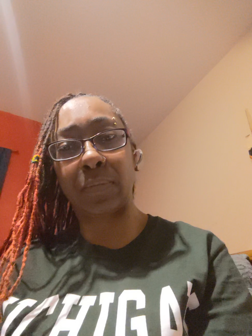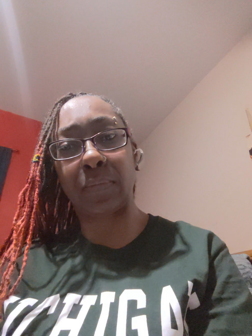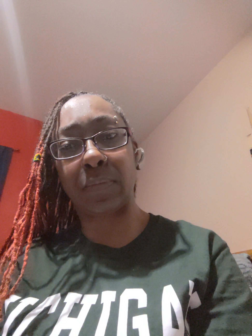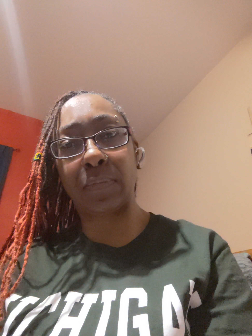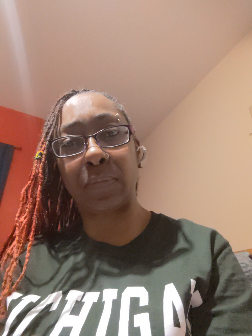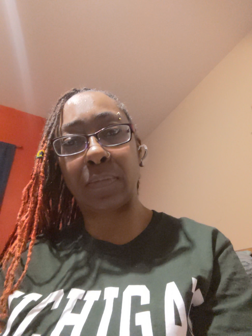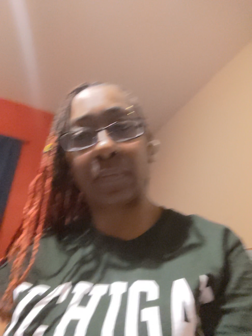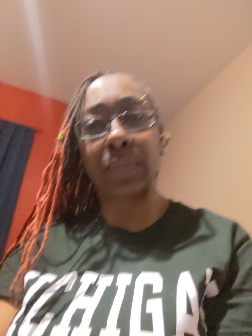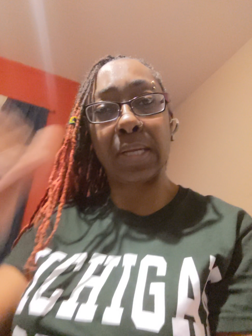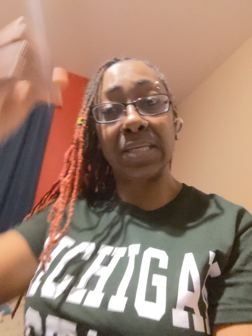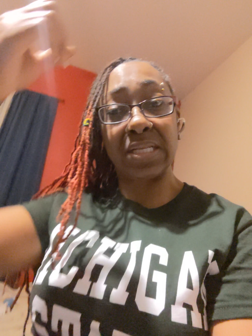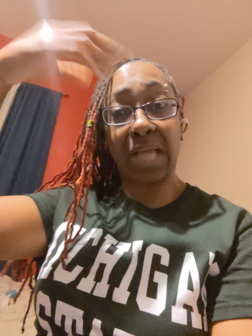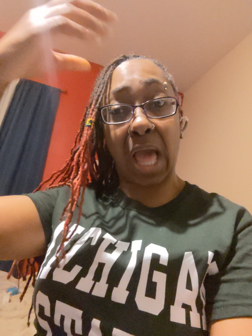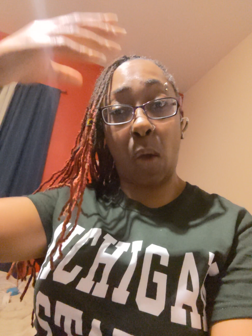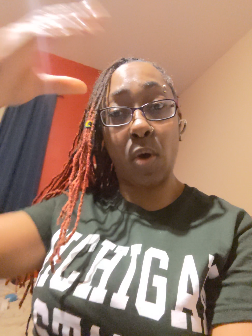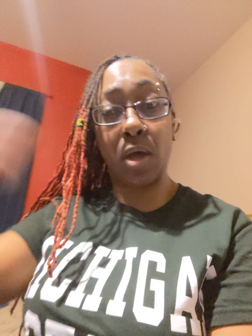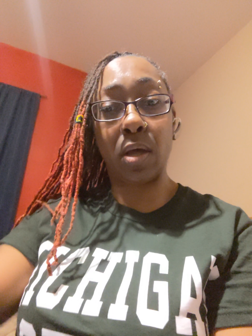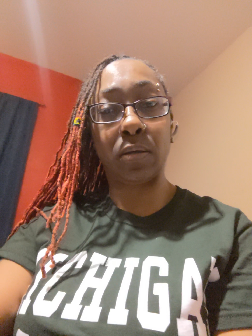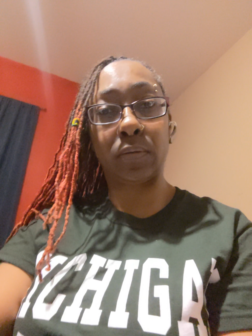shower